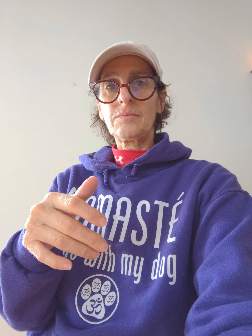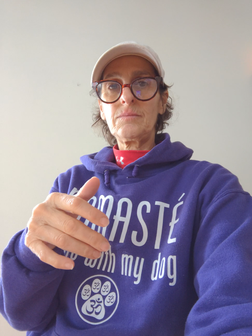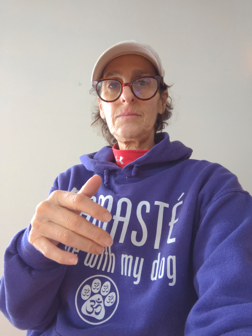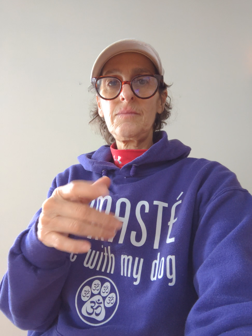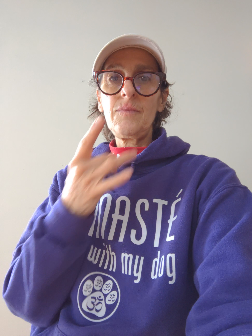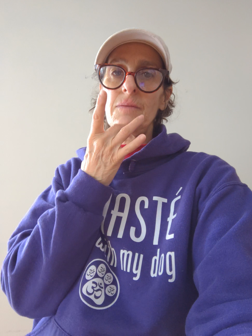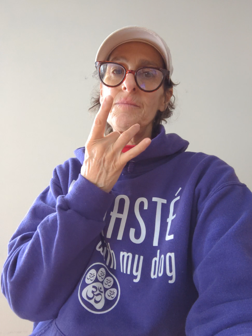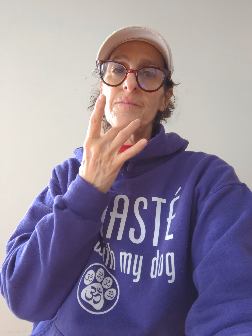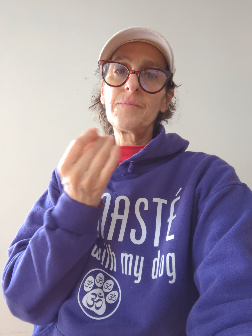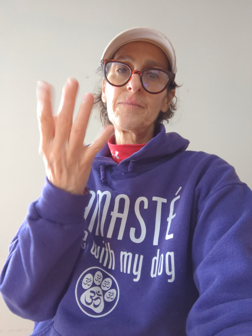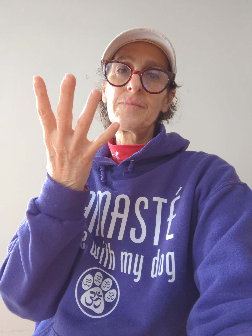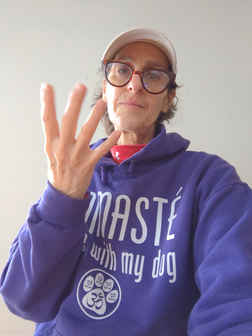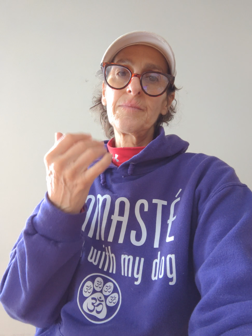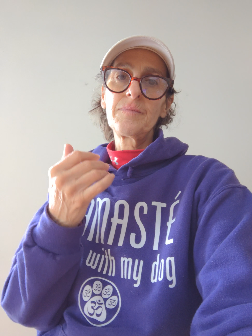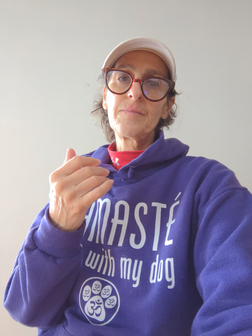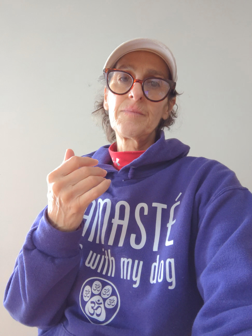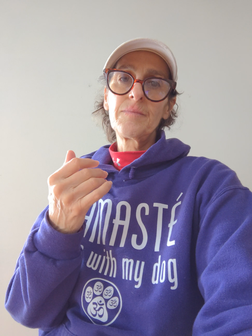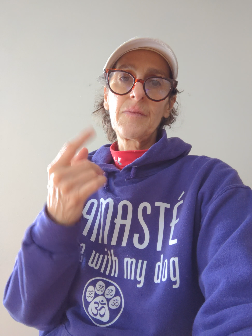lamp